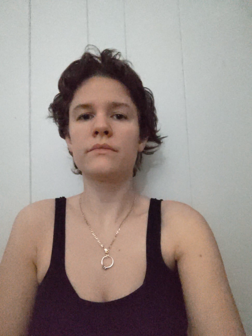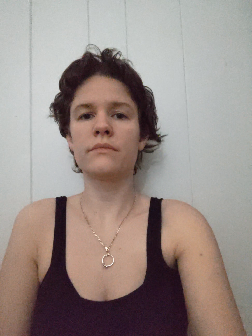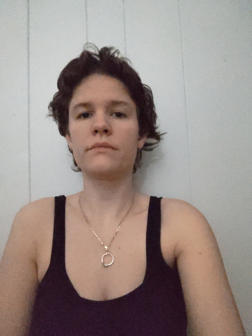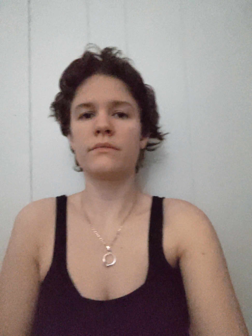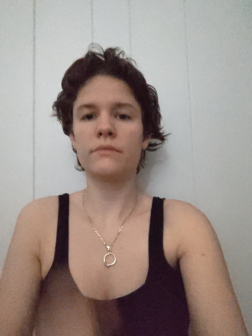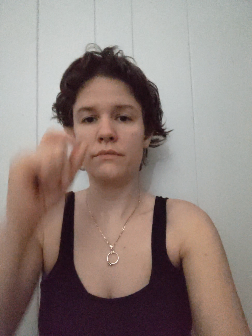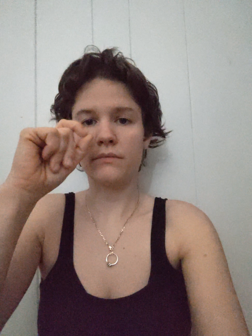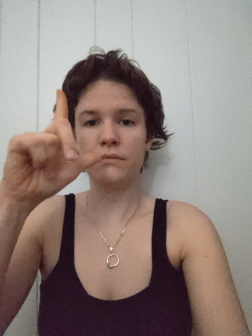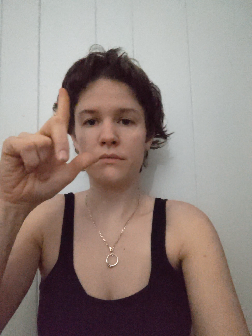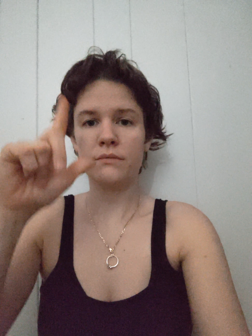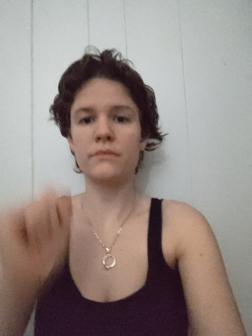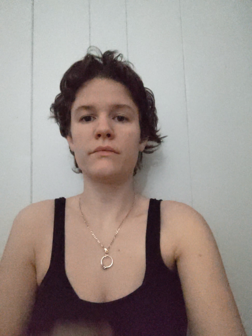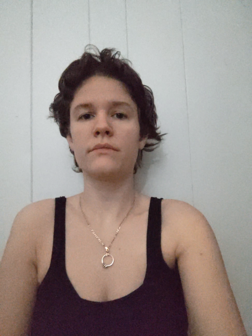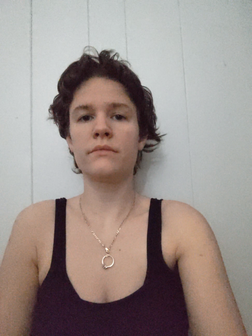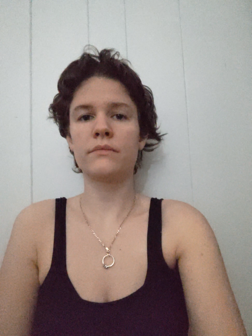awake